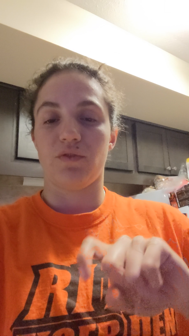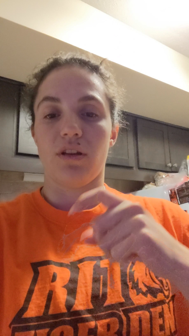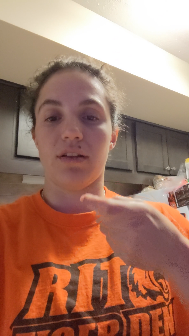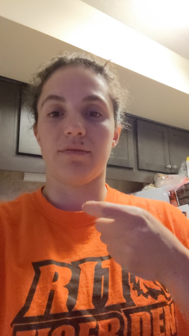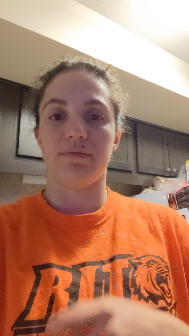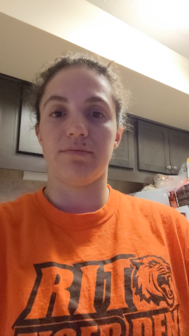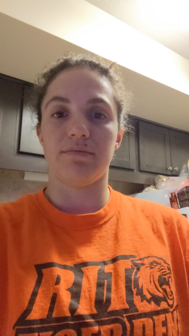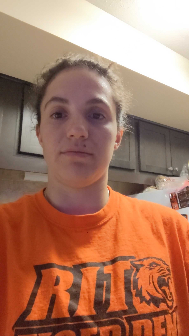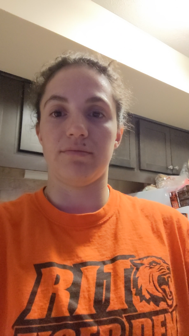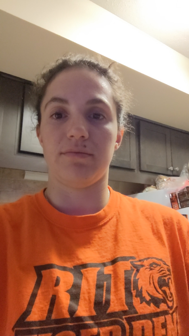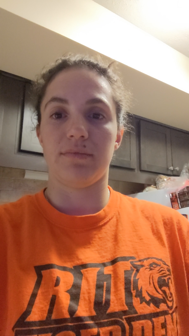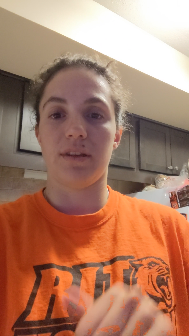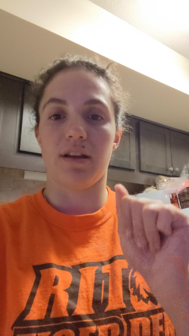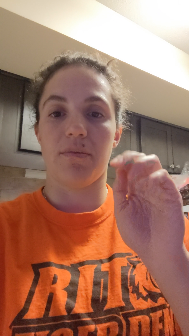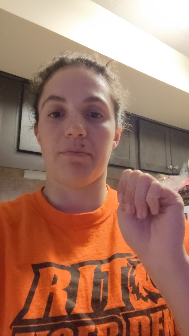am